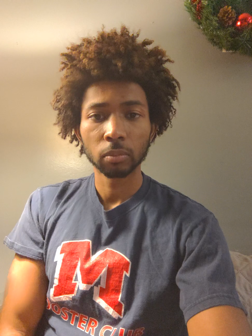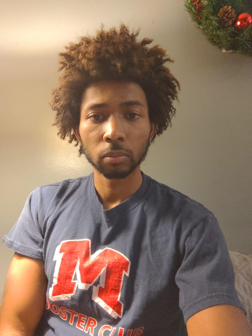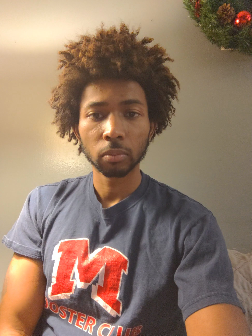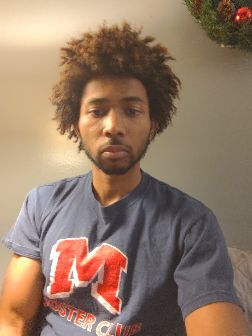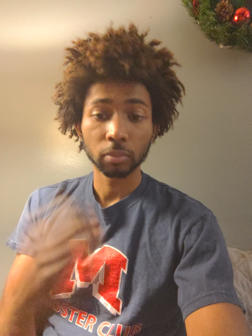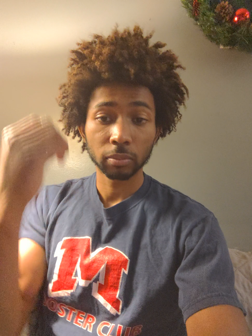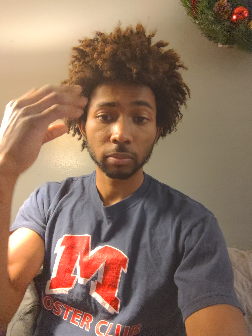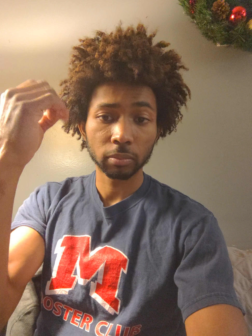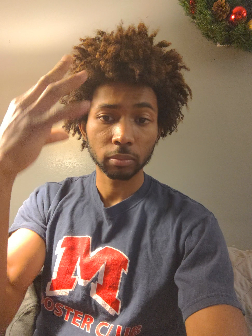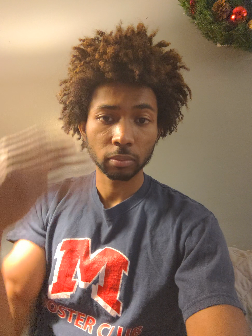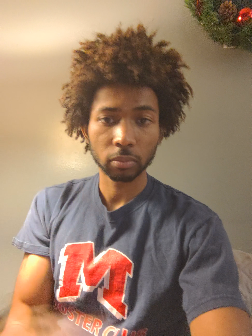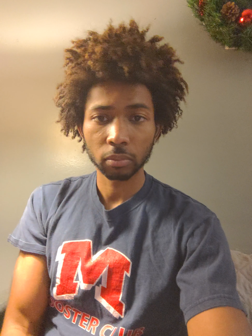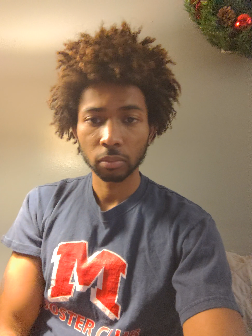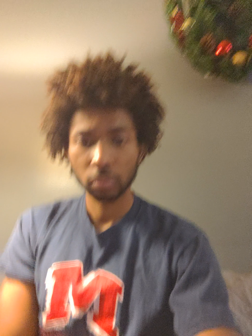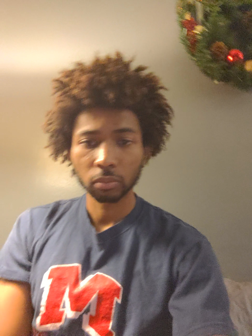shower